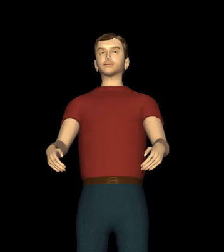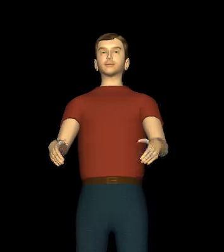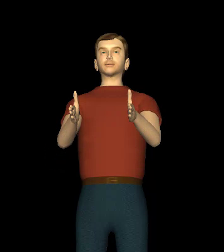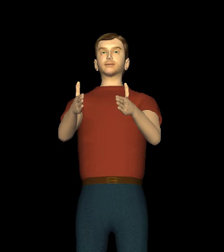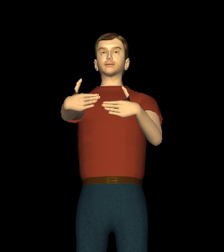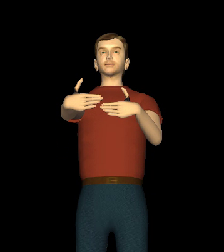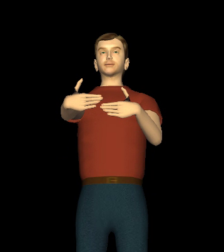حزمة